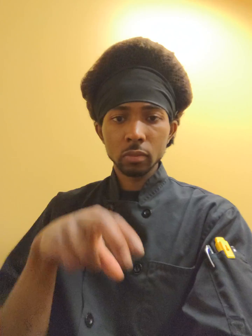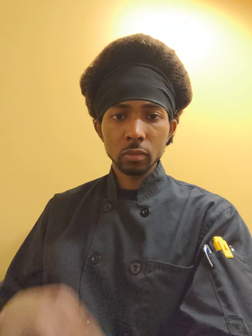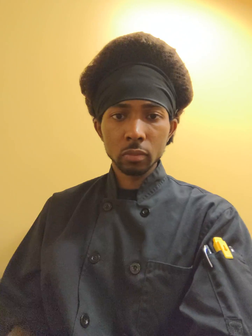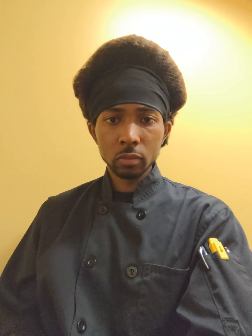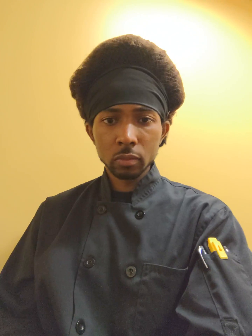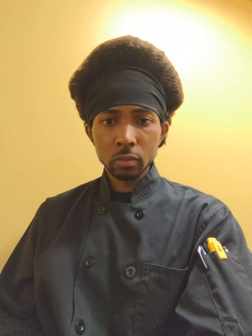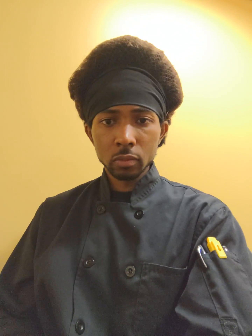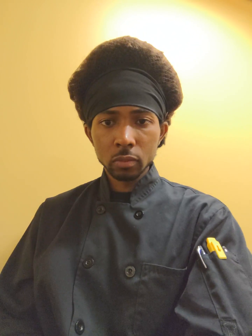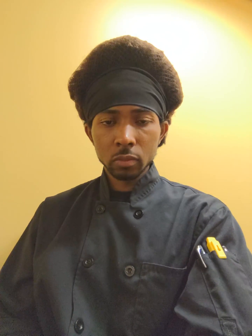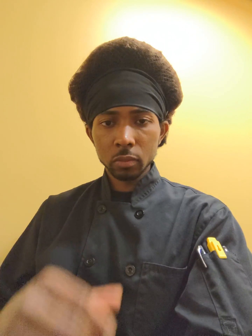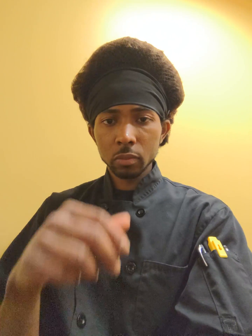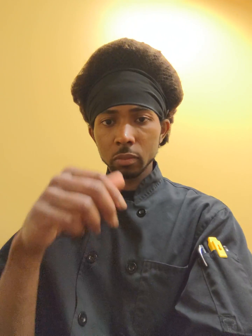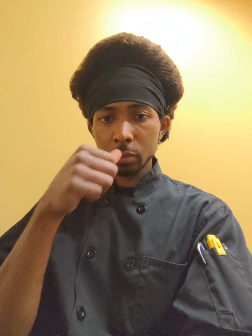mailman